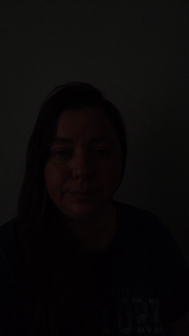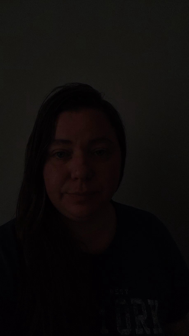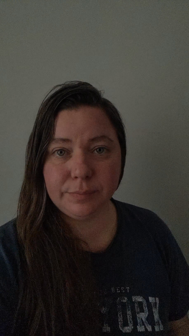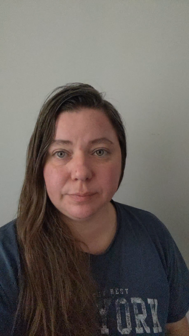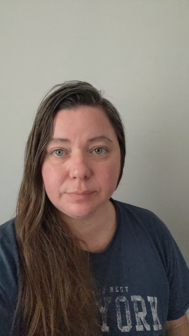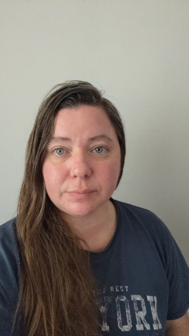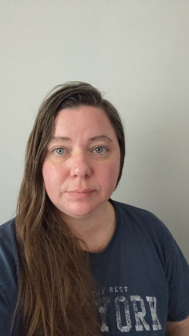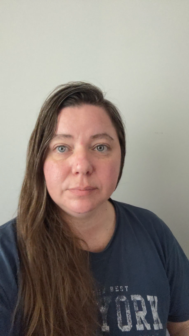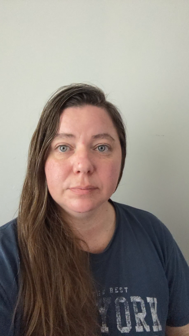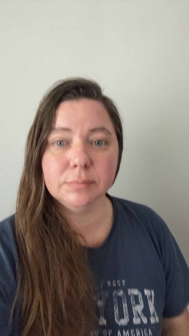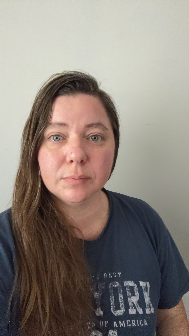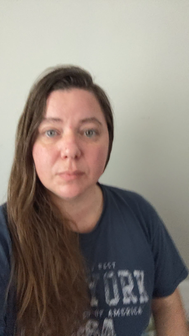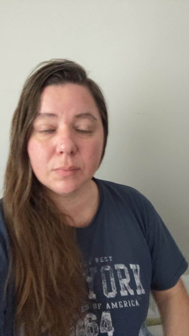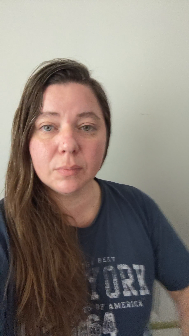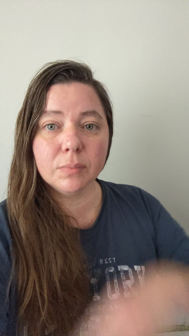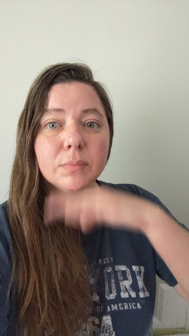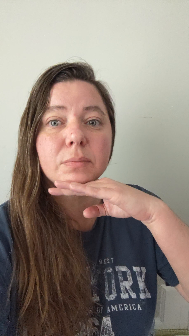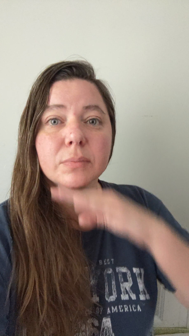full